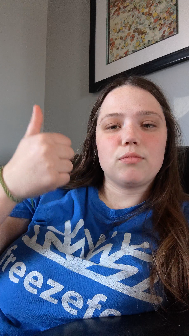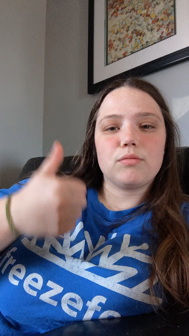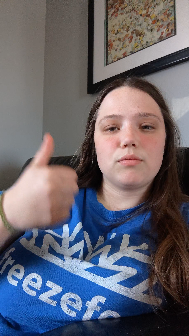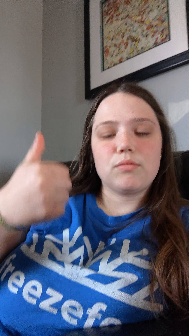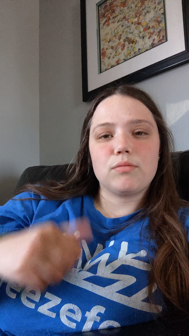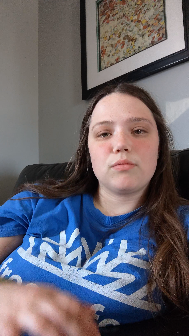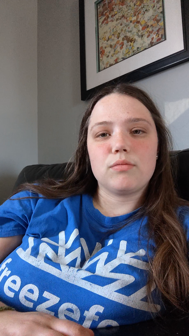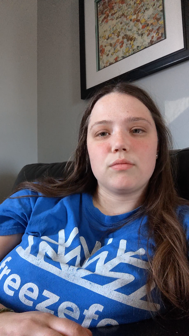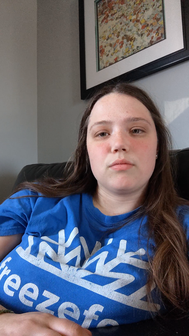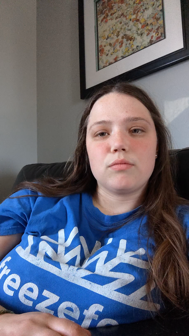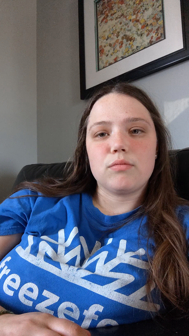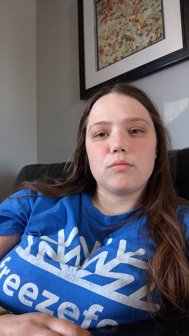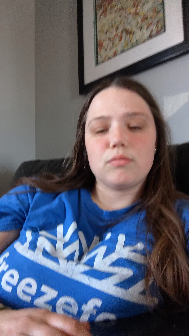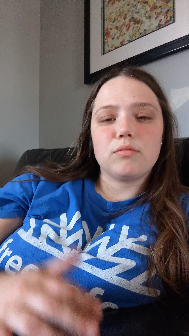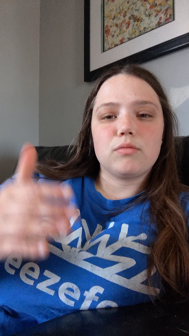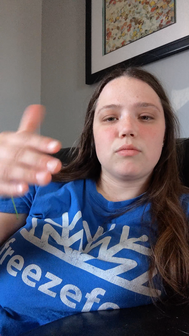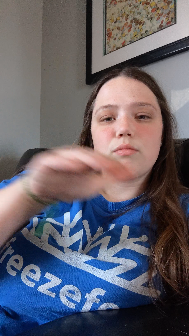cover